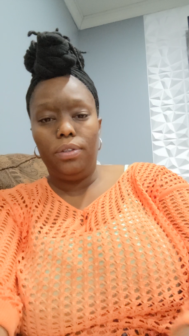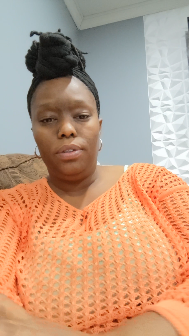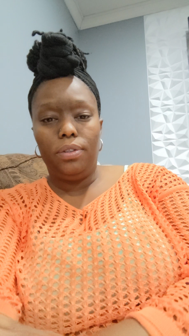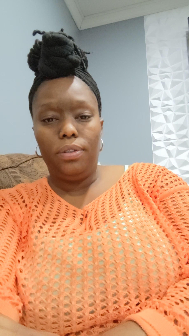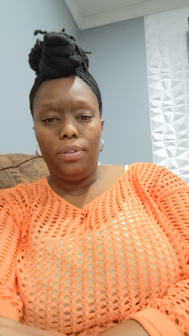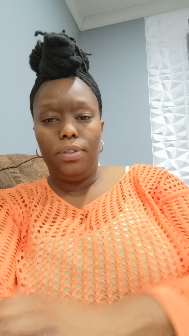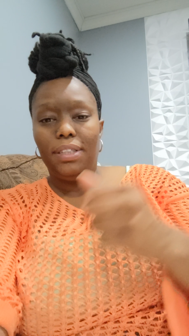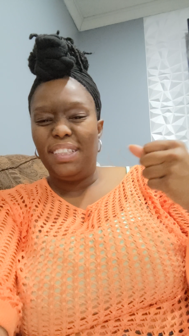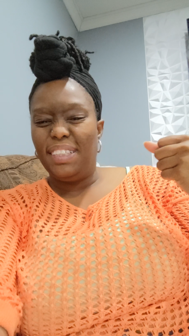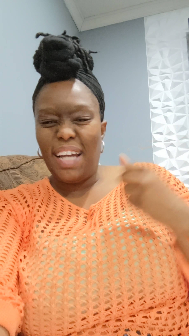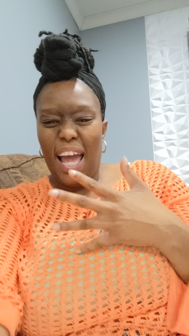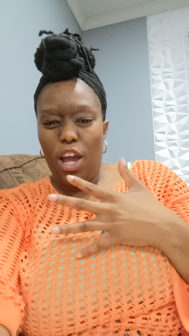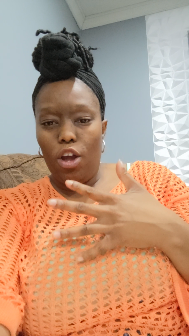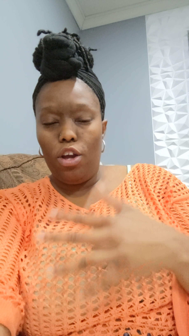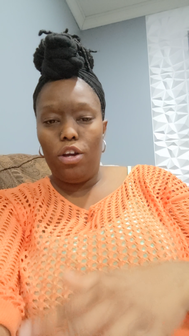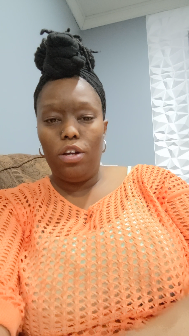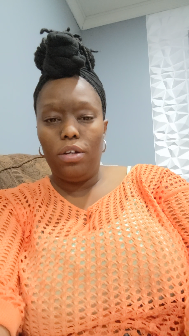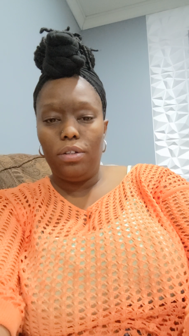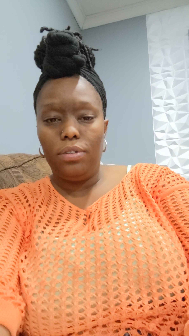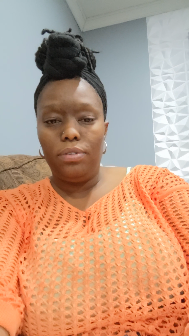scared